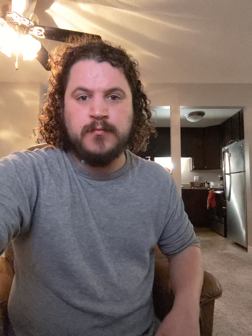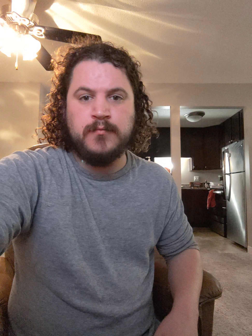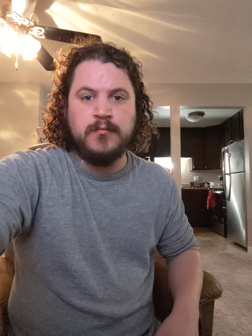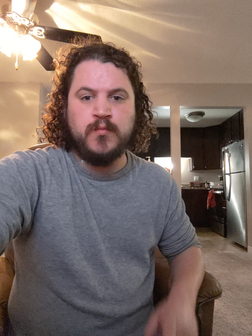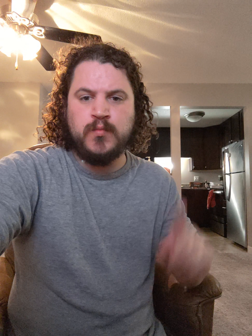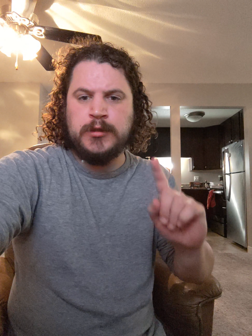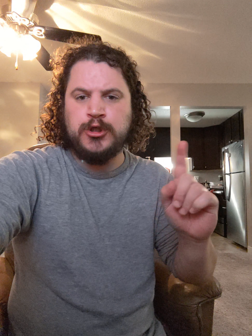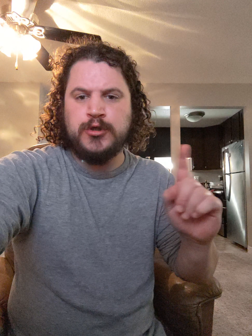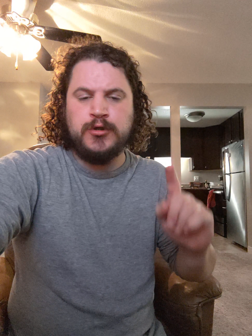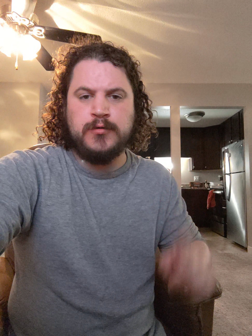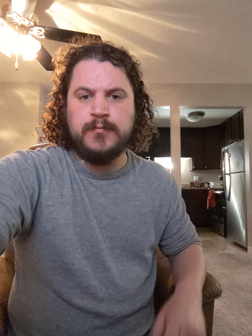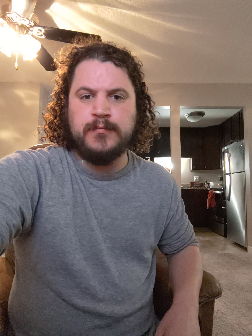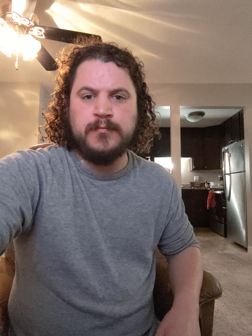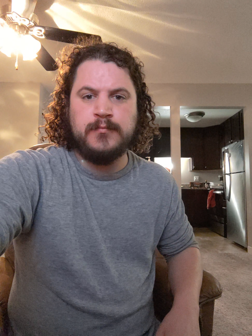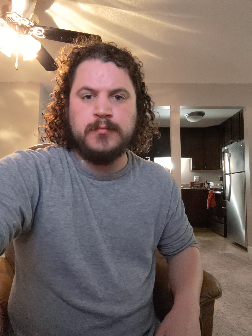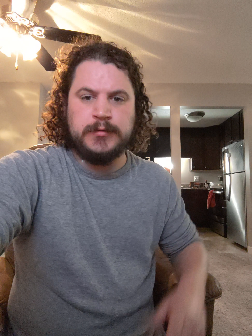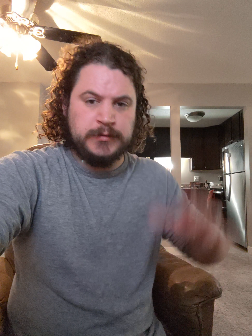where